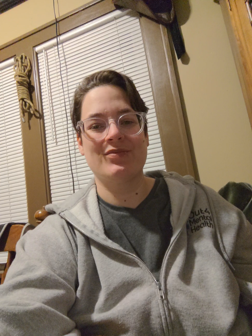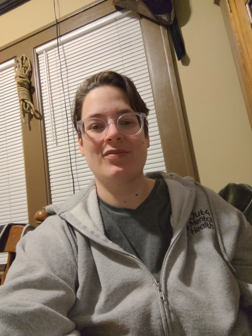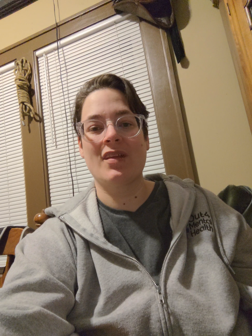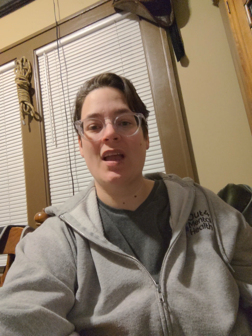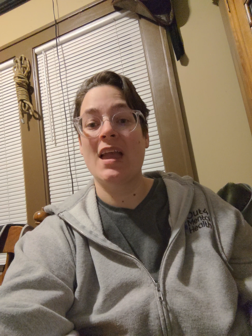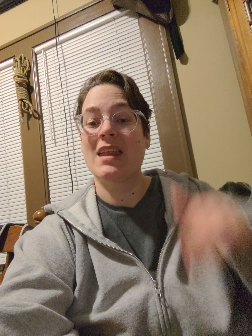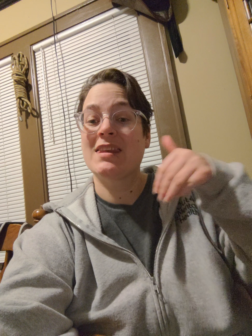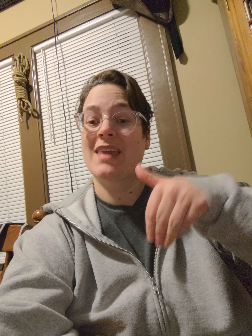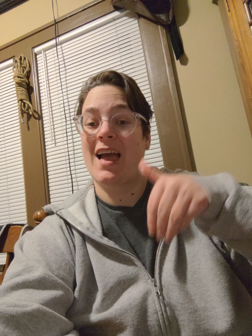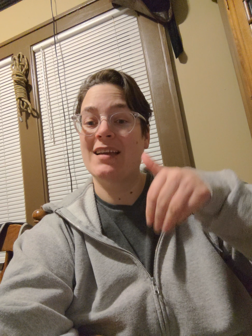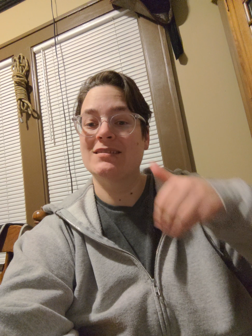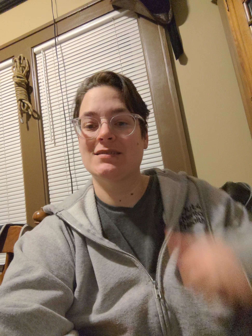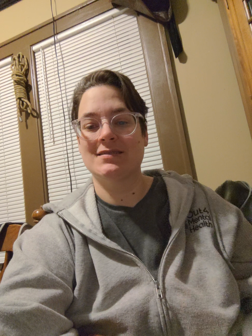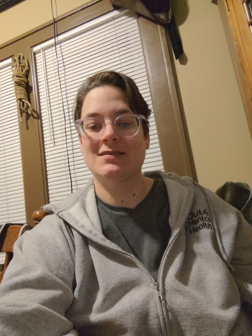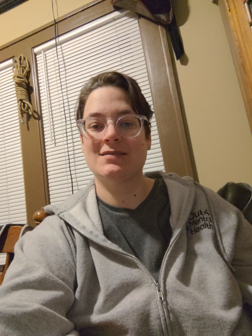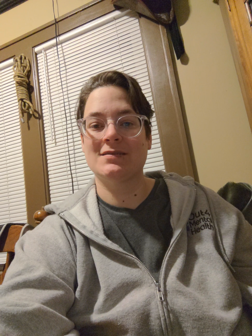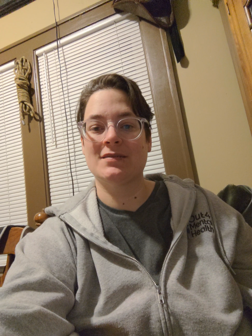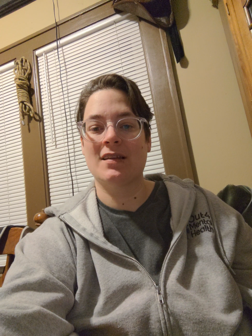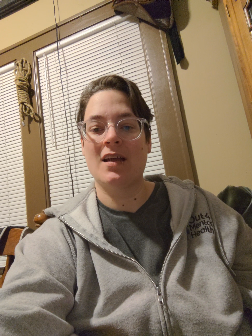night